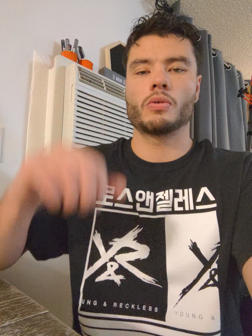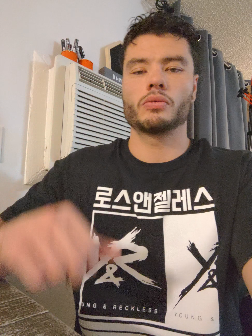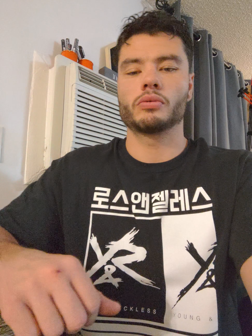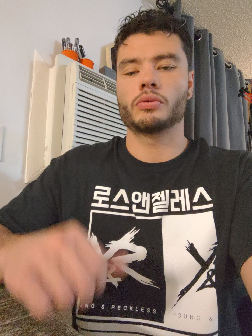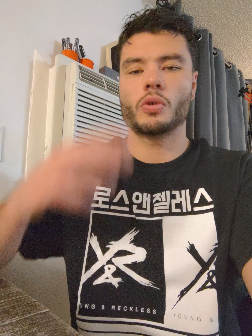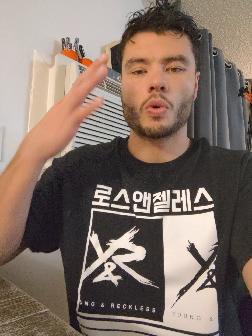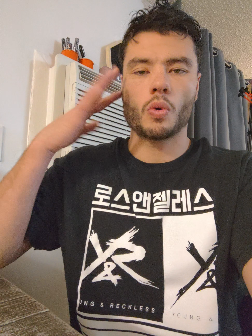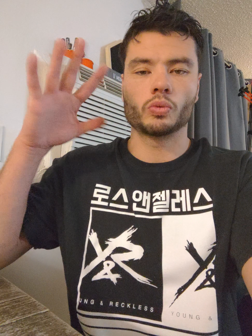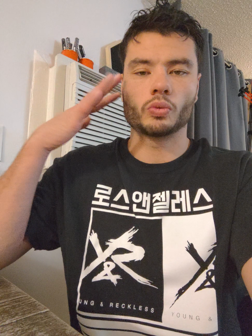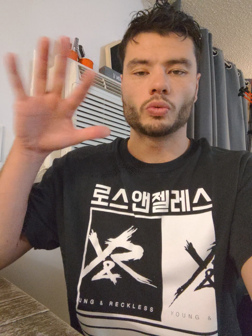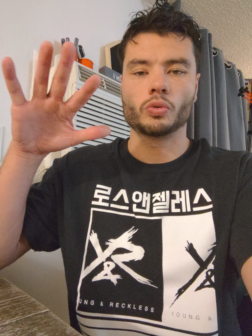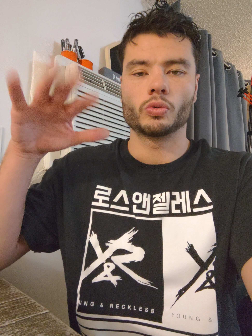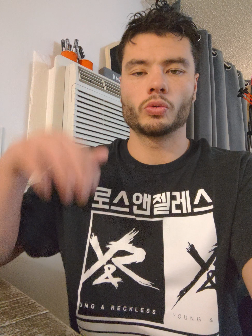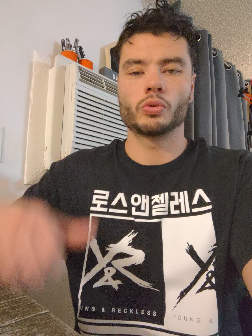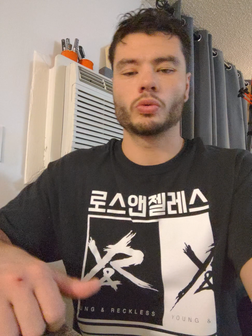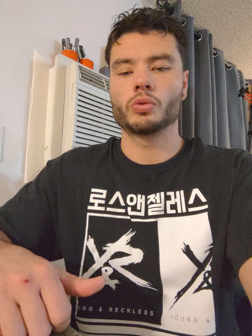noisy